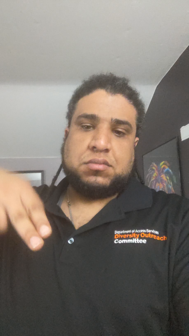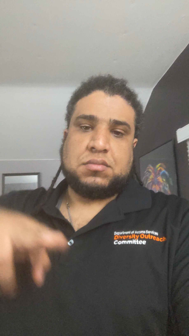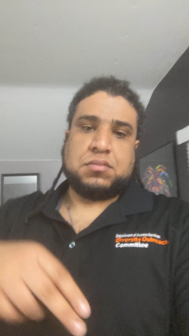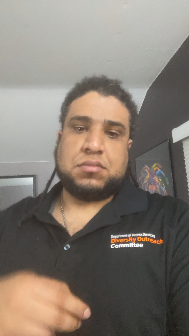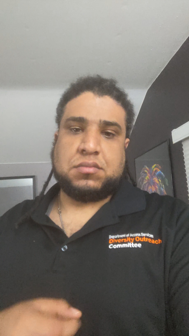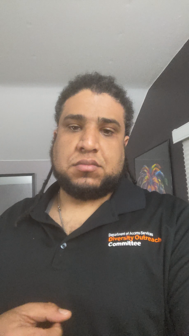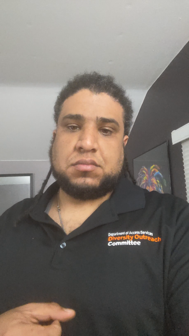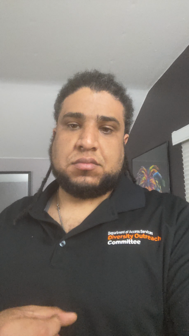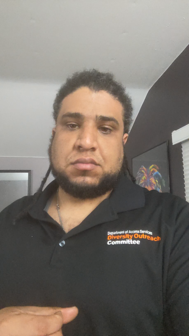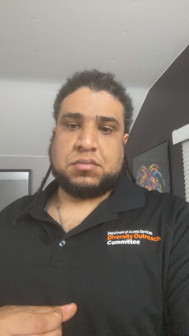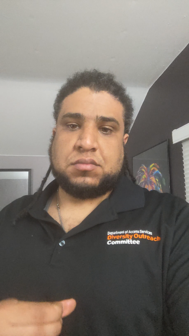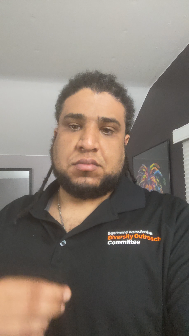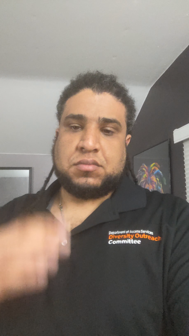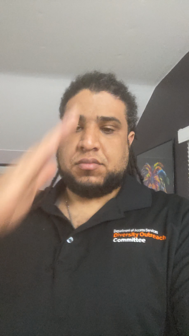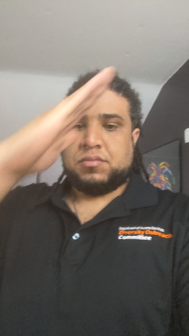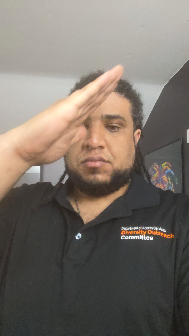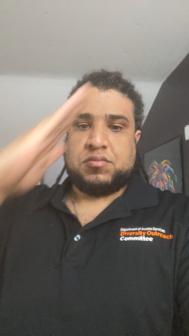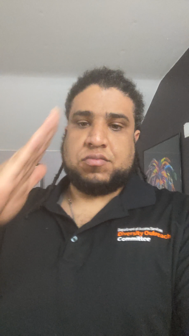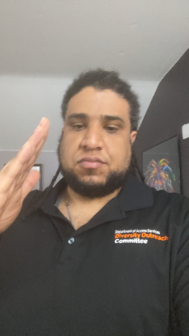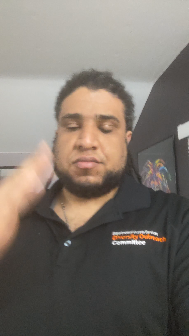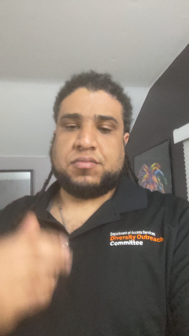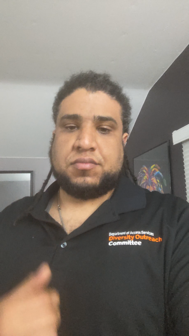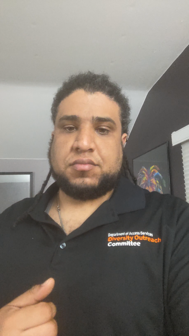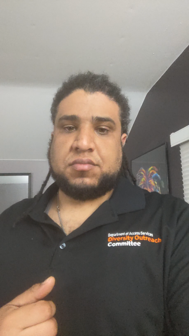roof